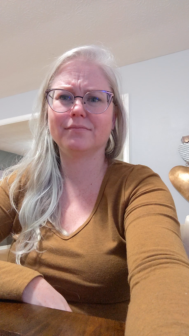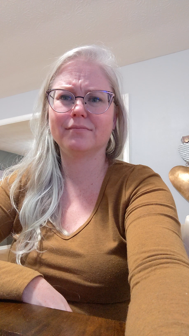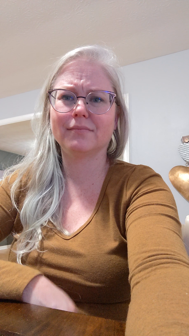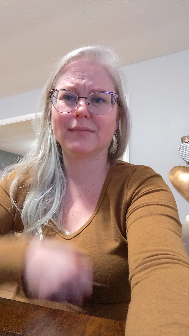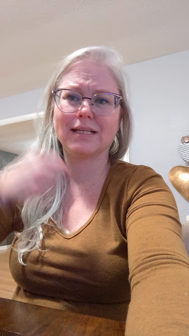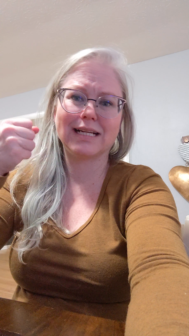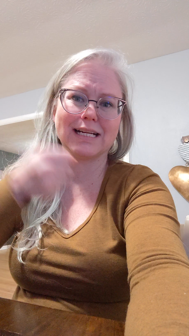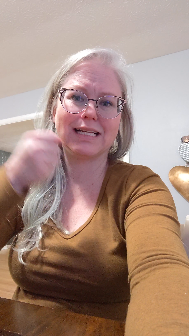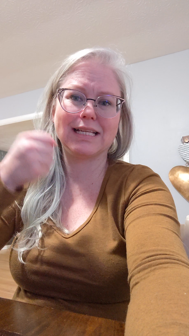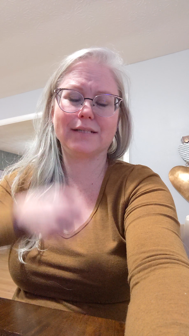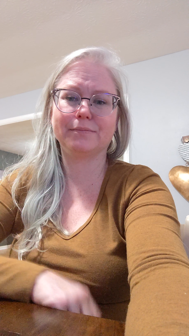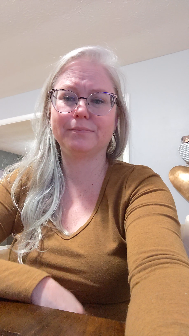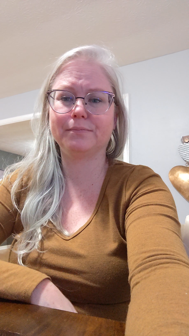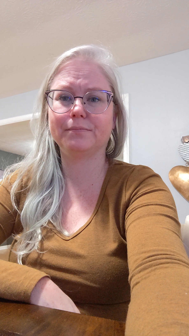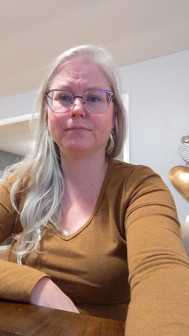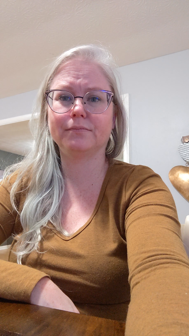hit